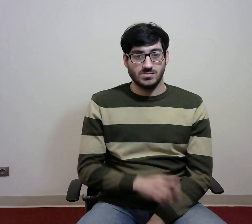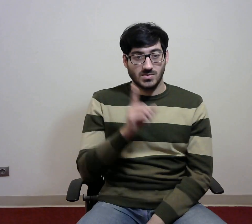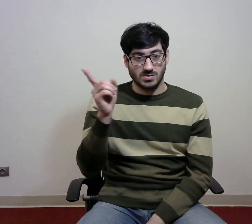O